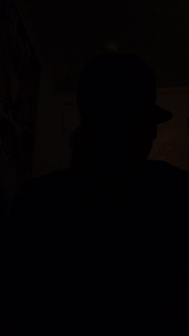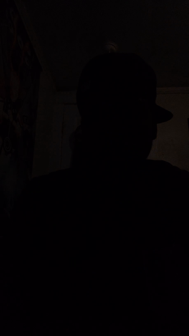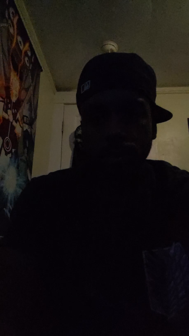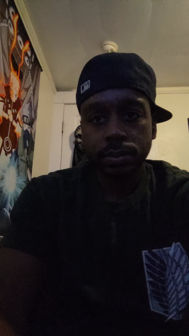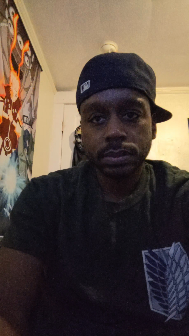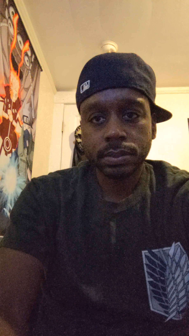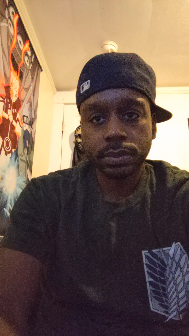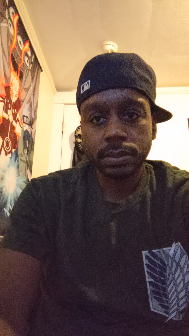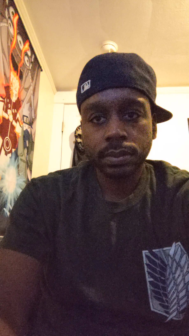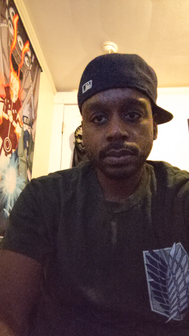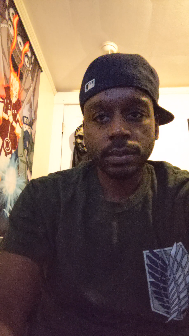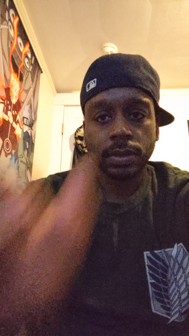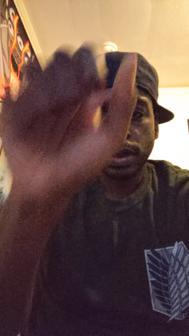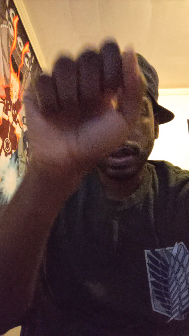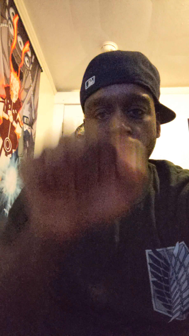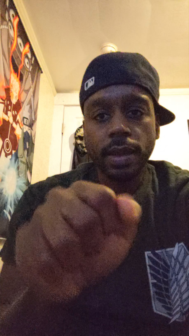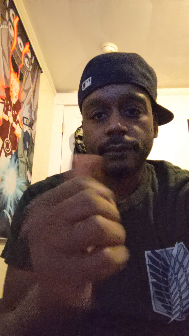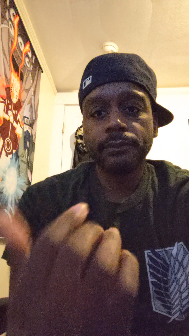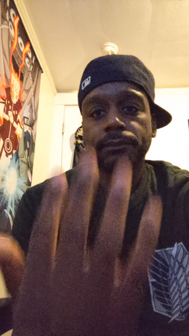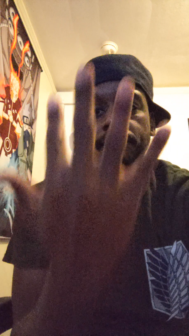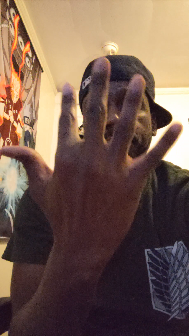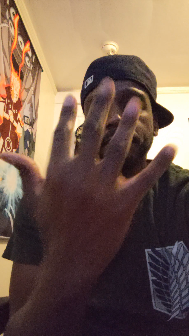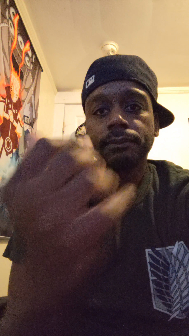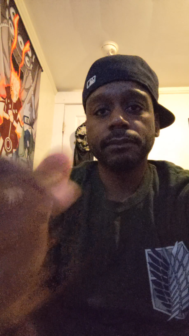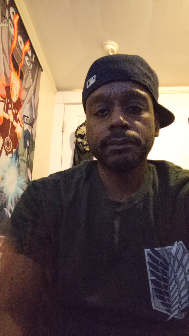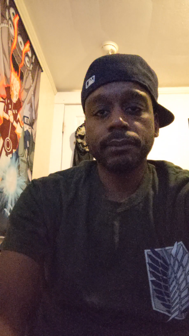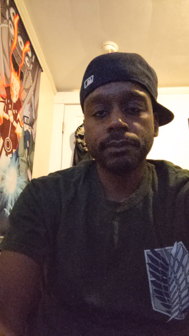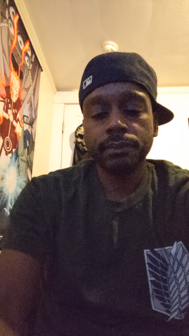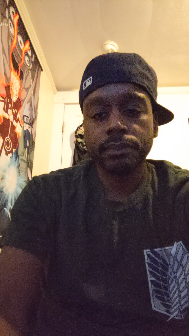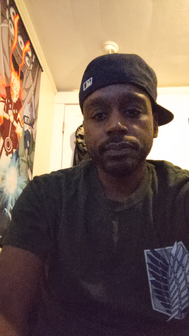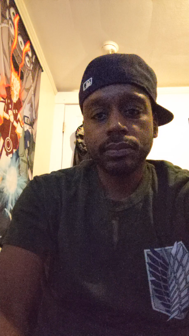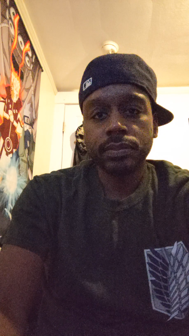gloves